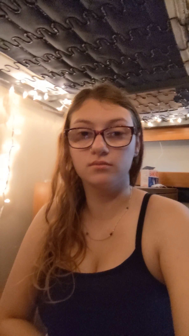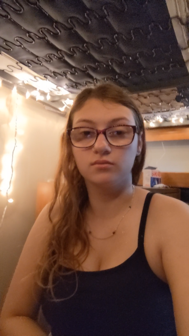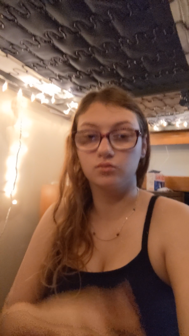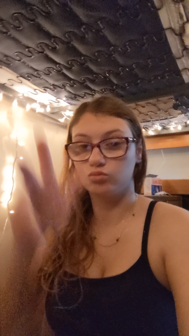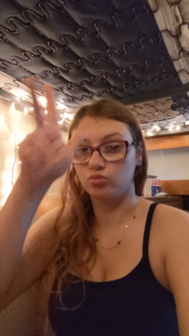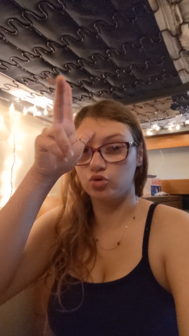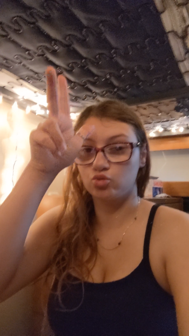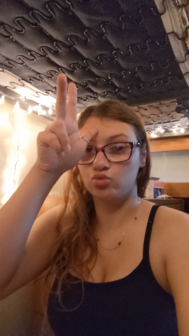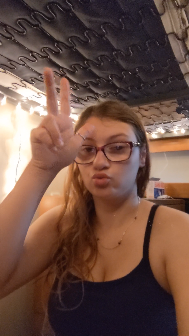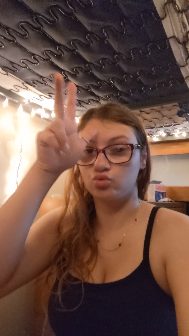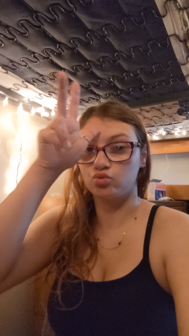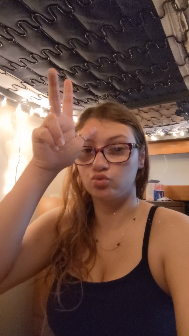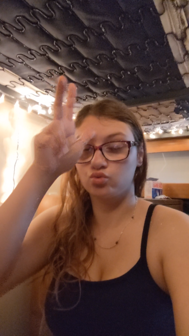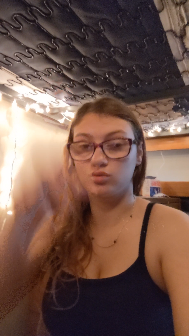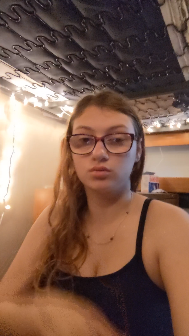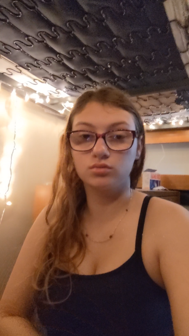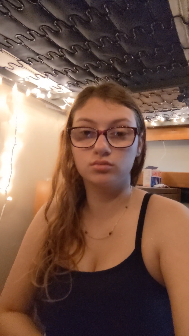rooster